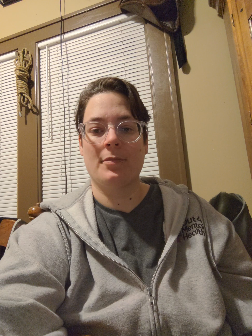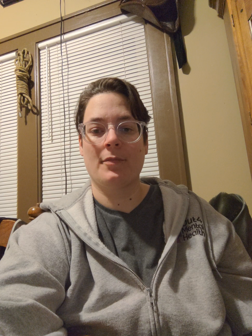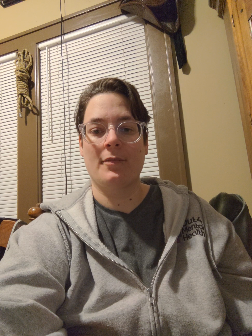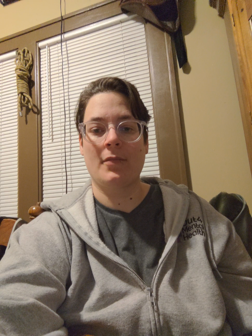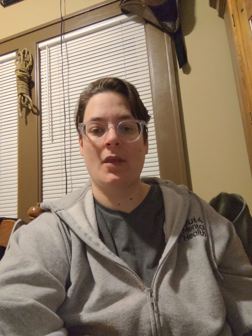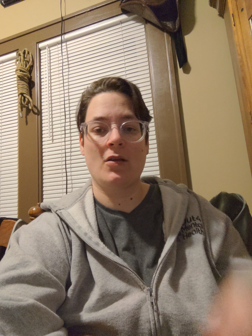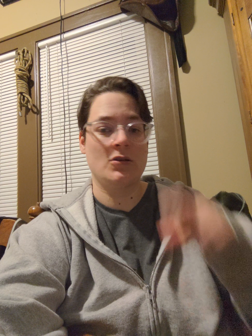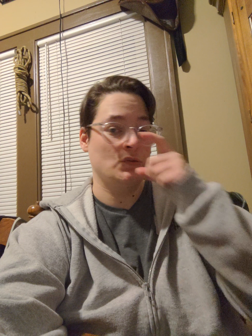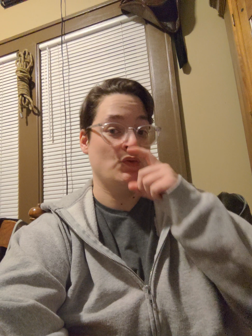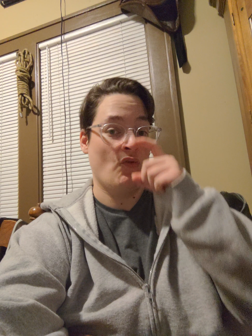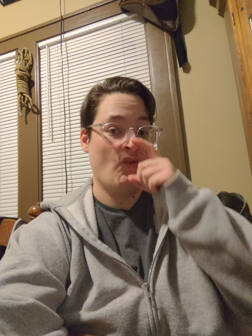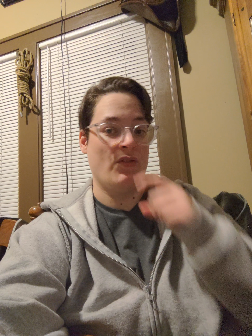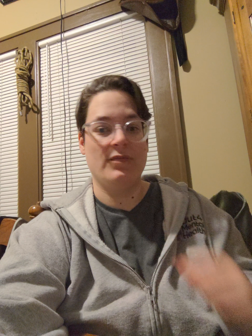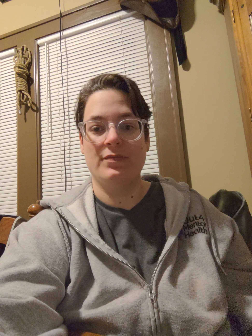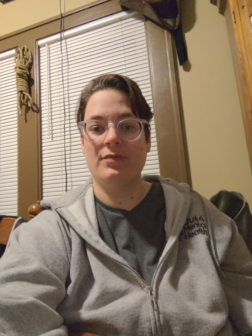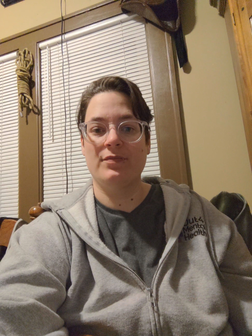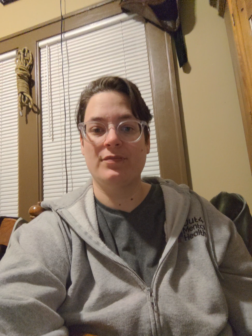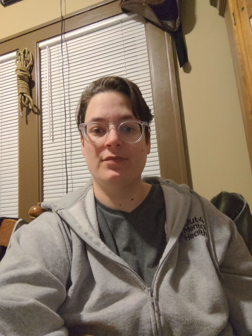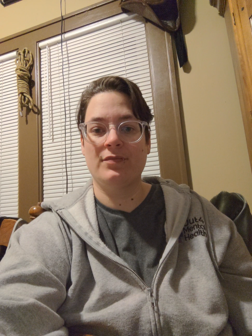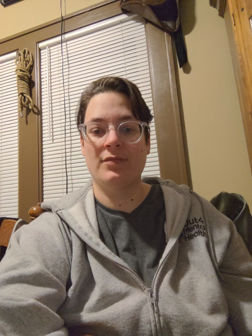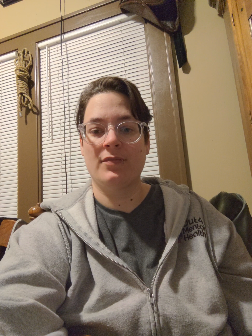doll